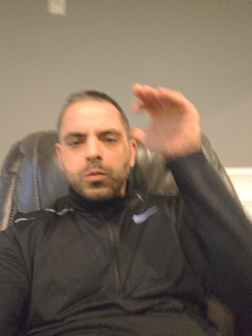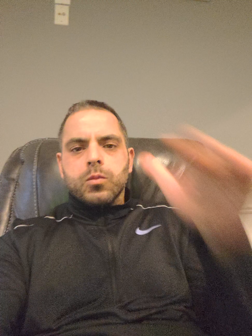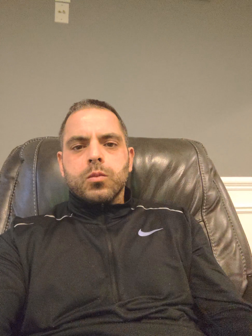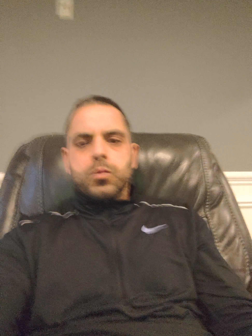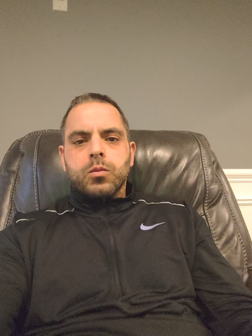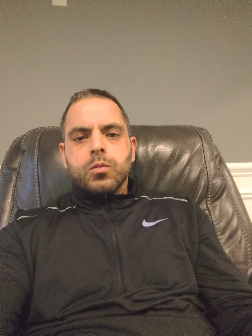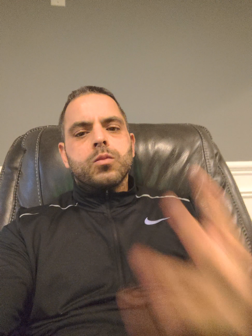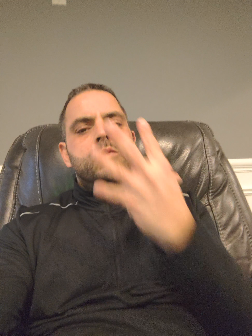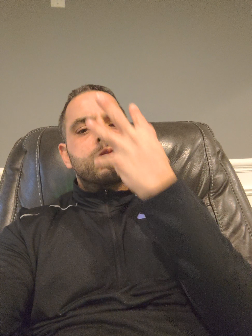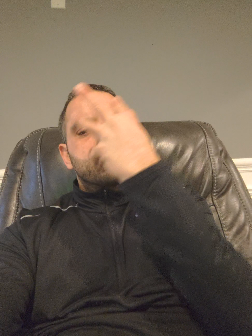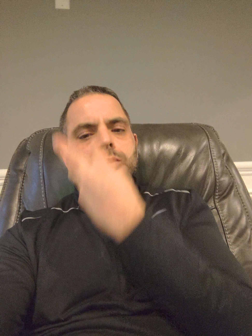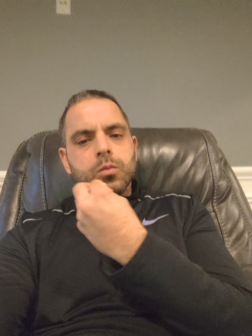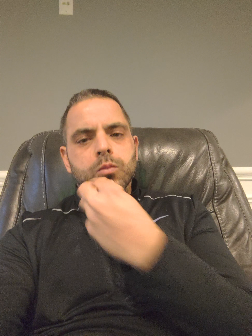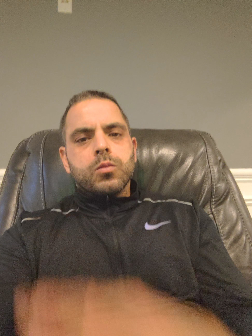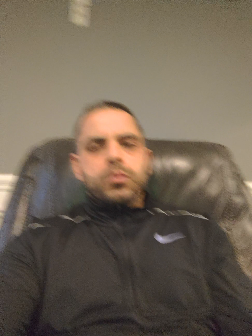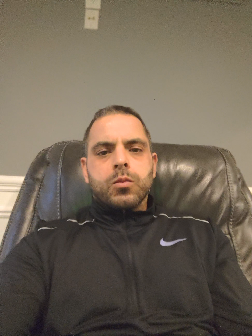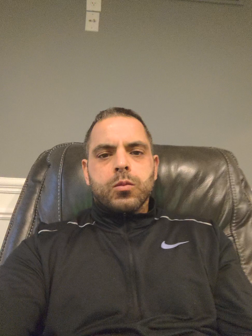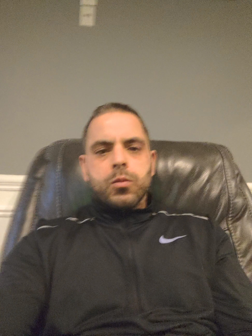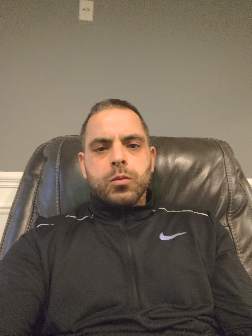pretty